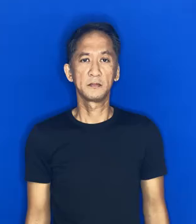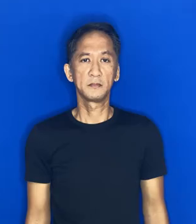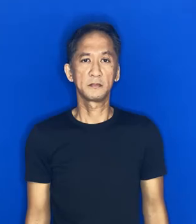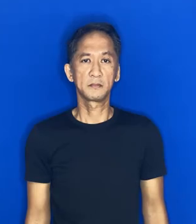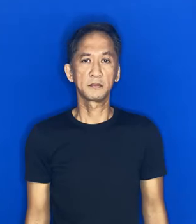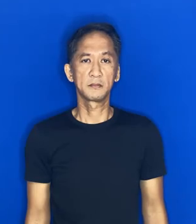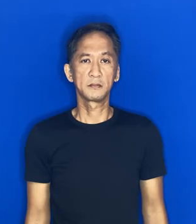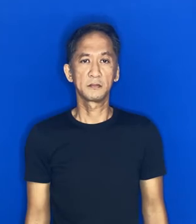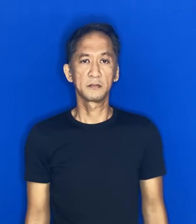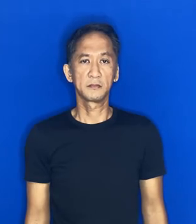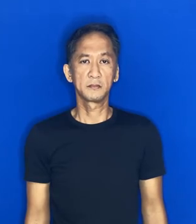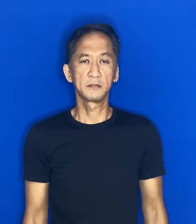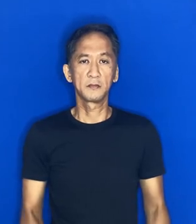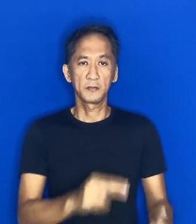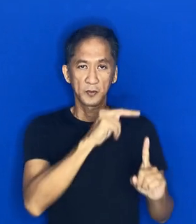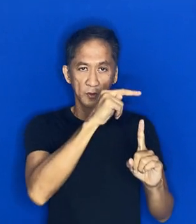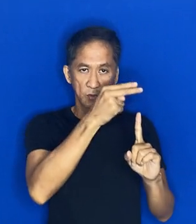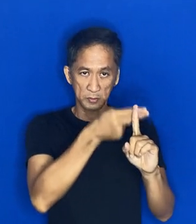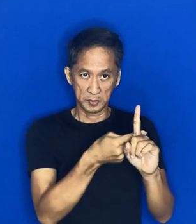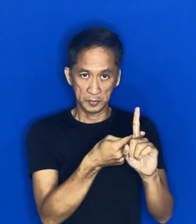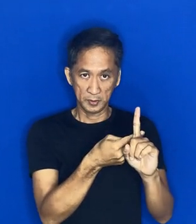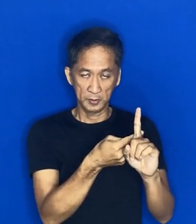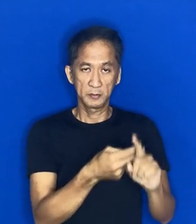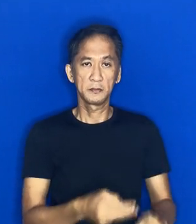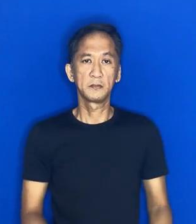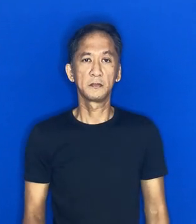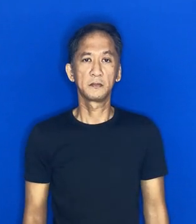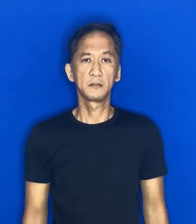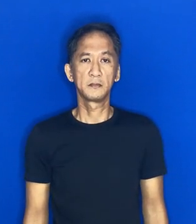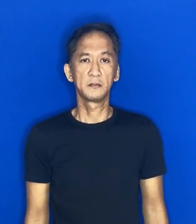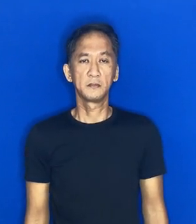november